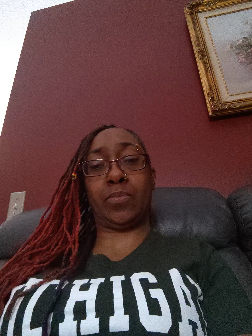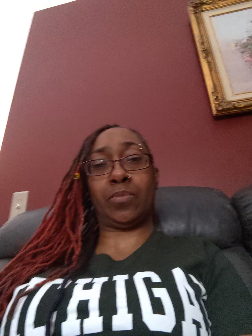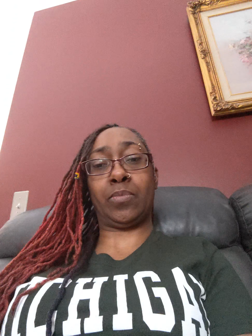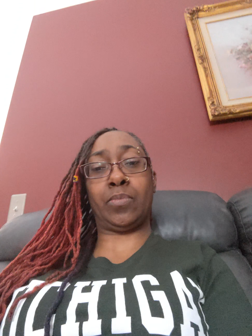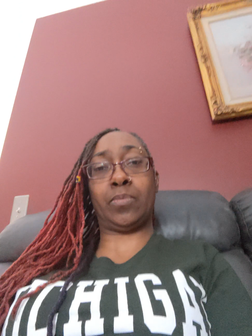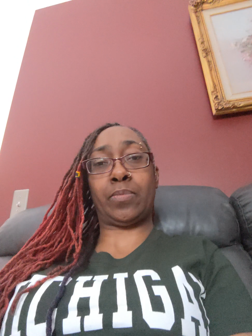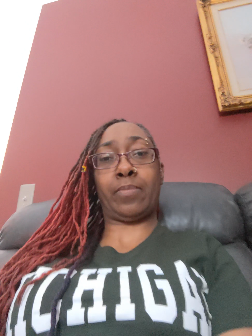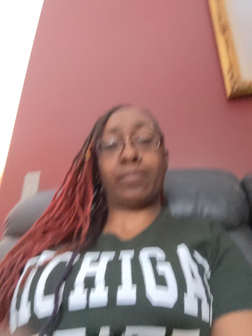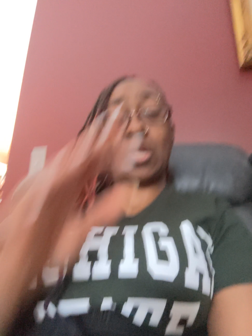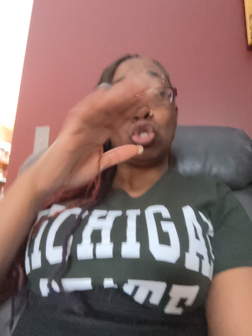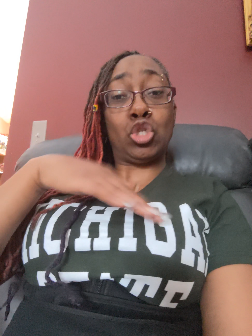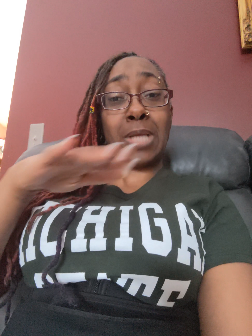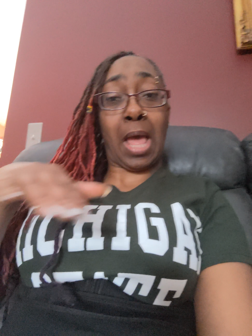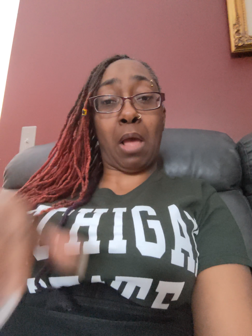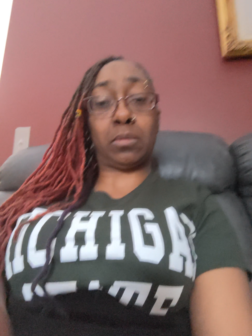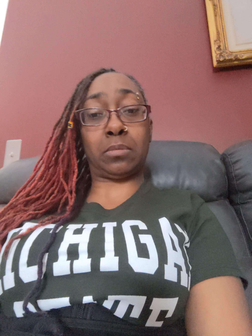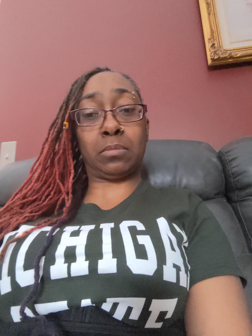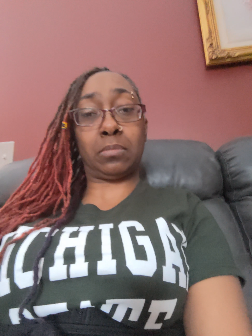child